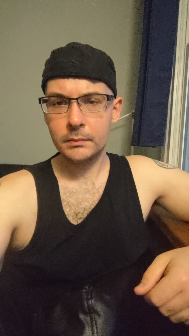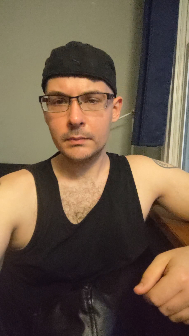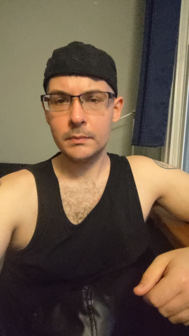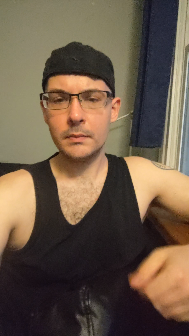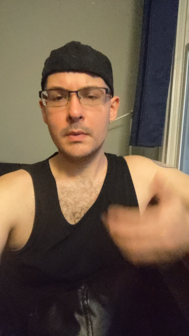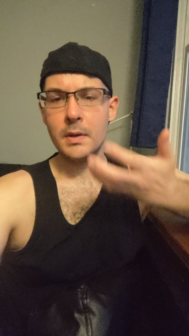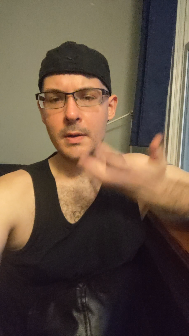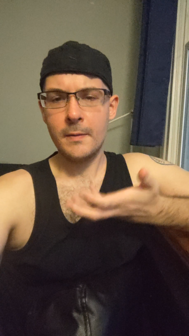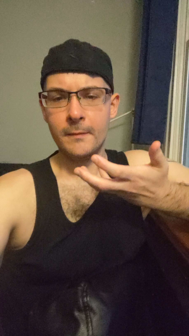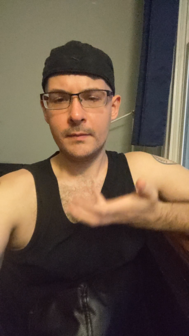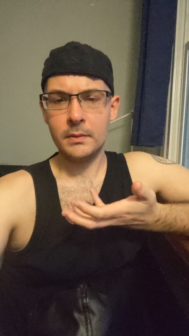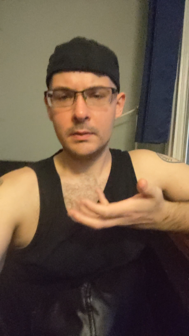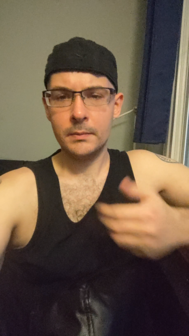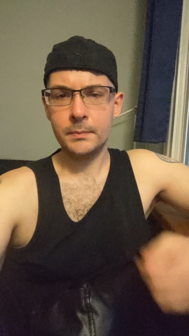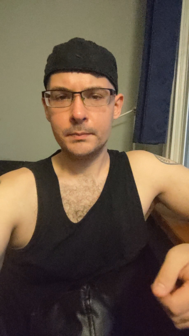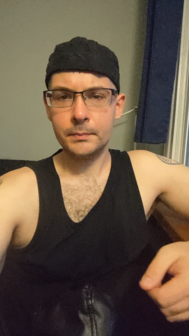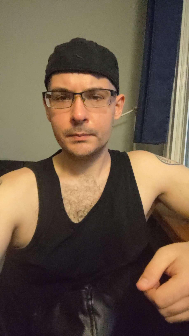heavy